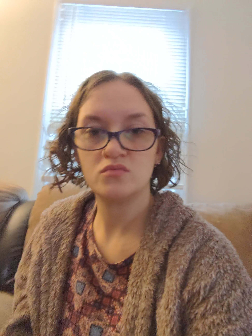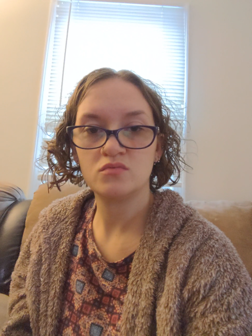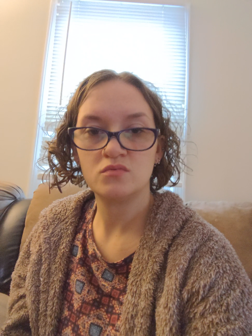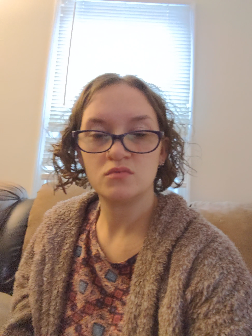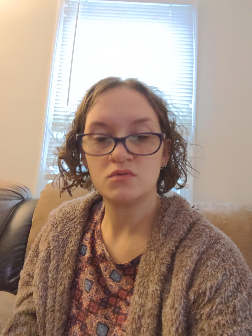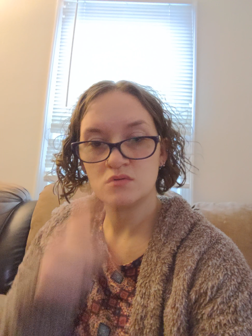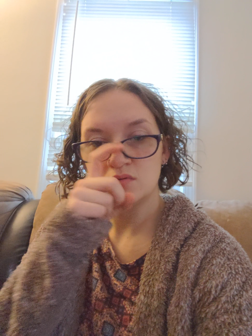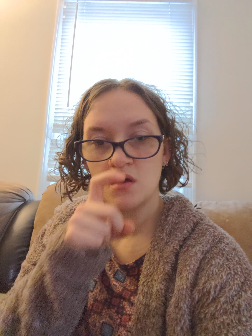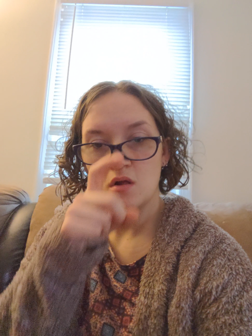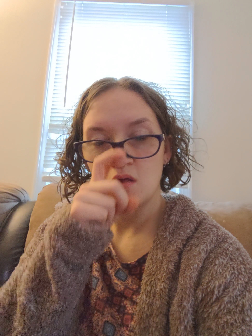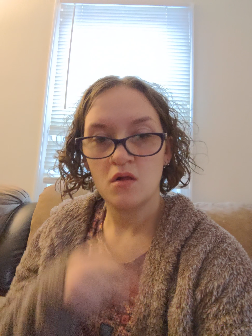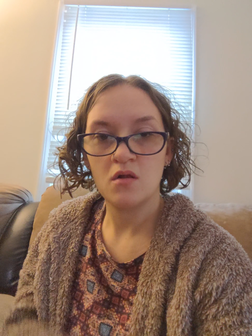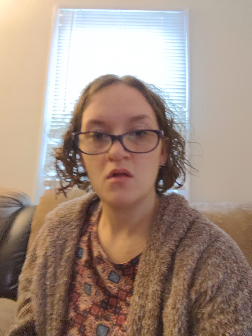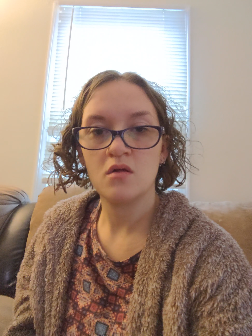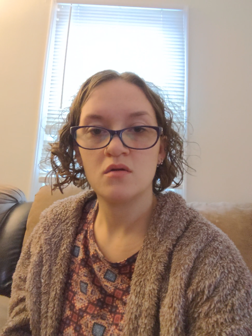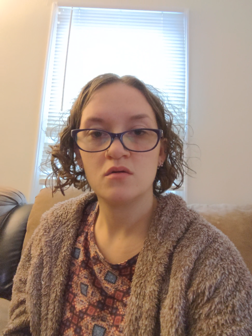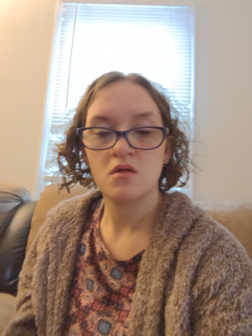doll